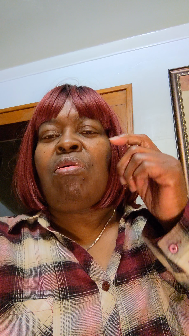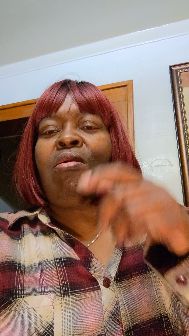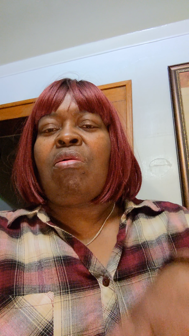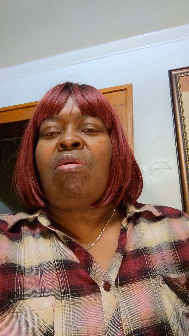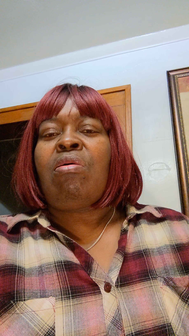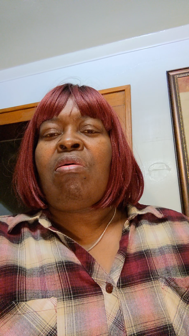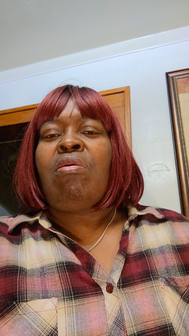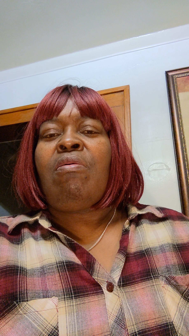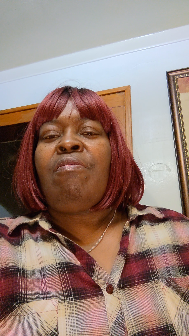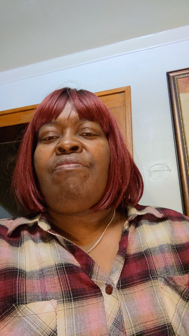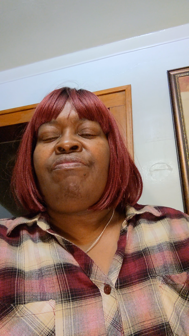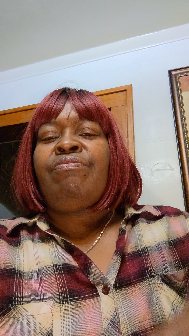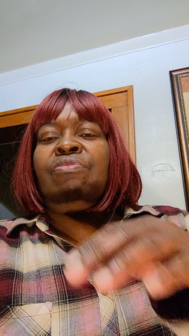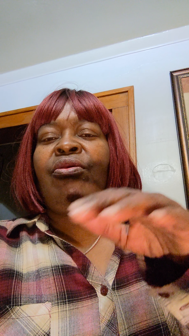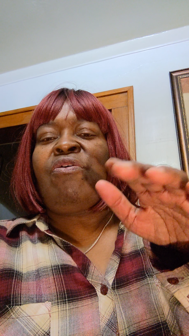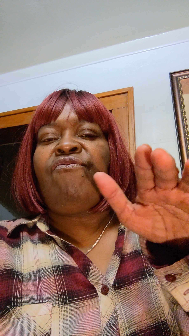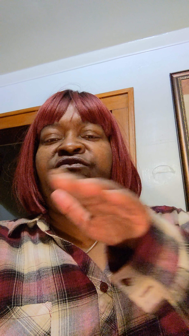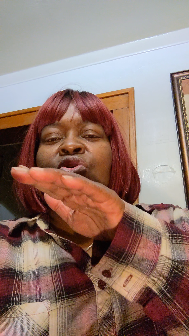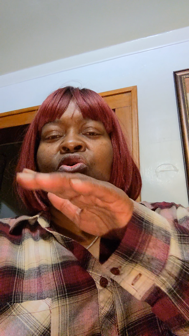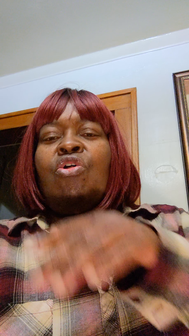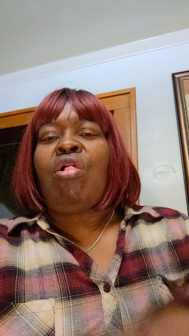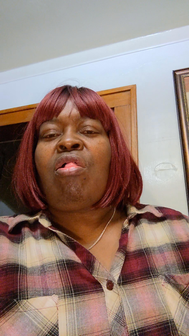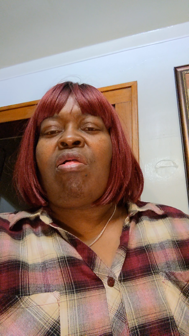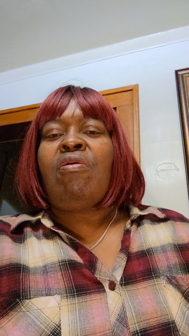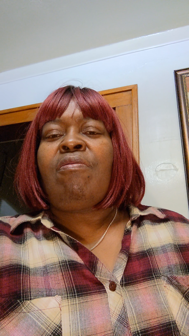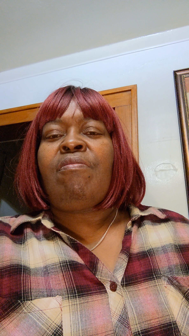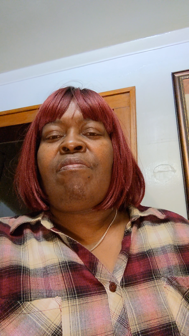full